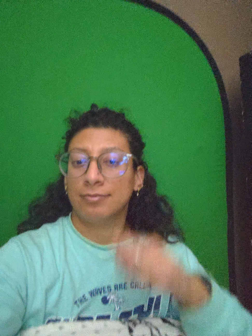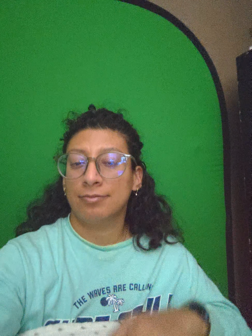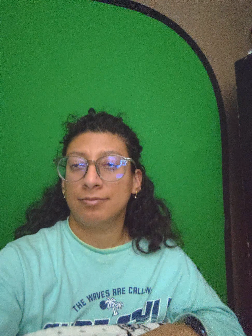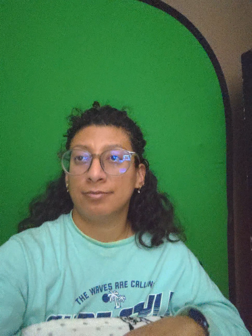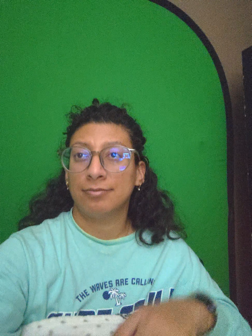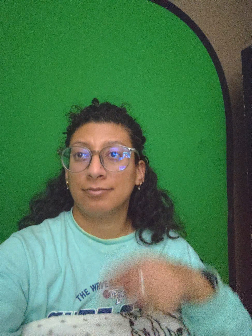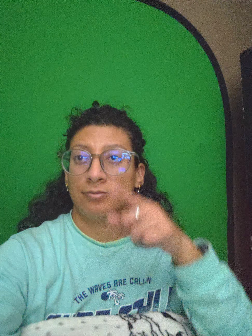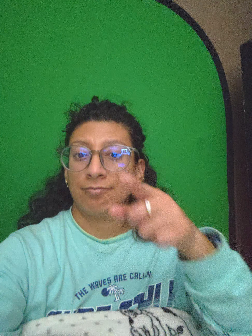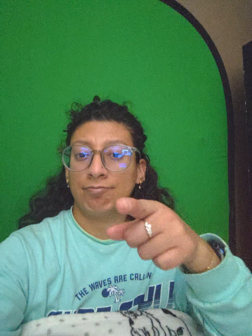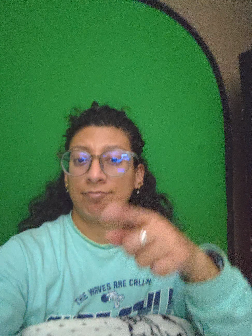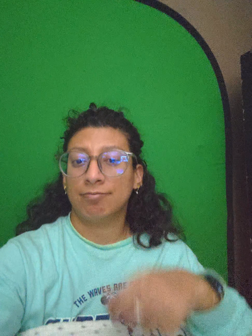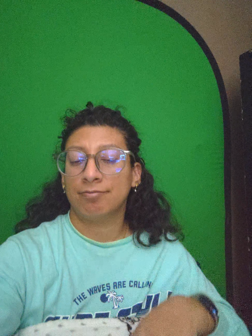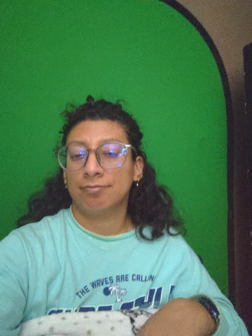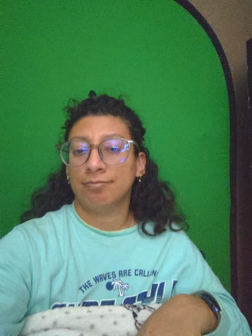he/she/it